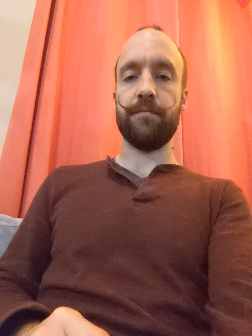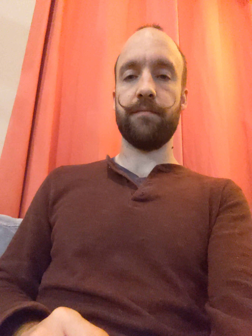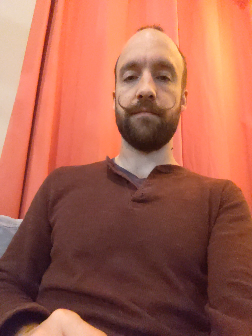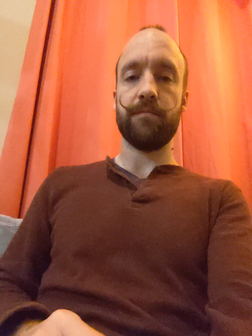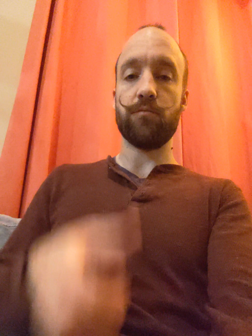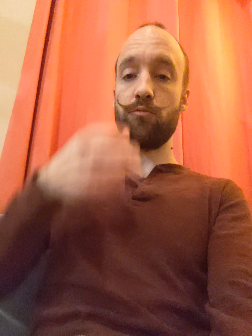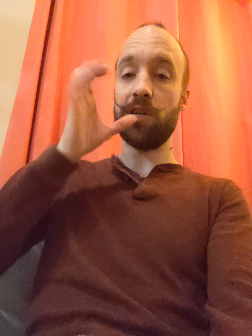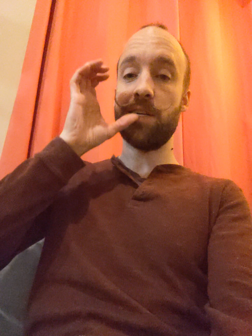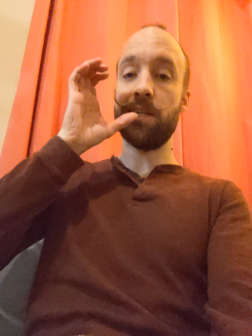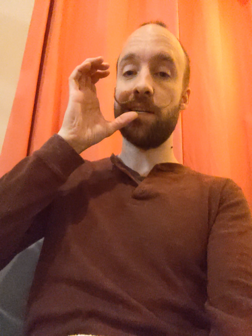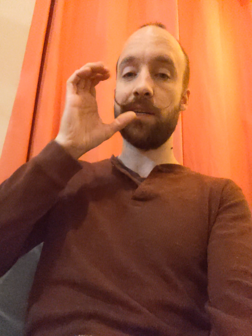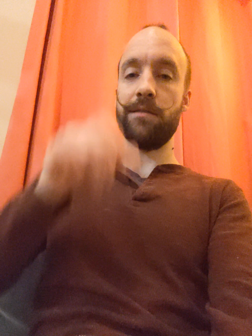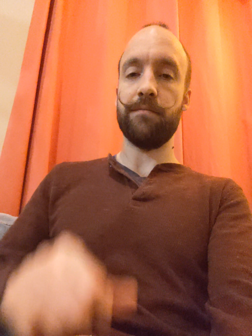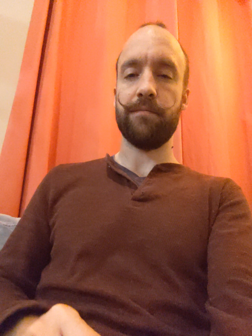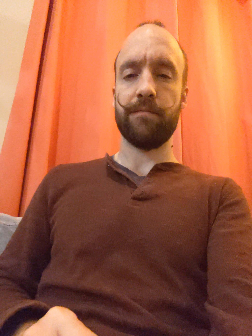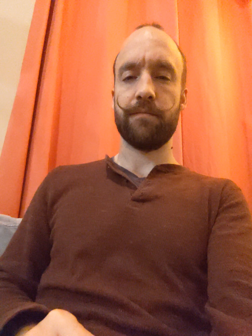drink